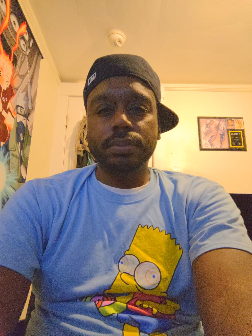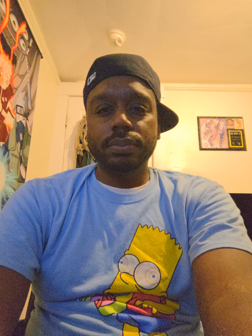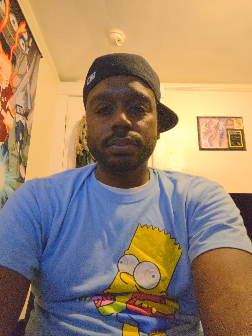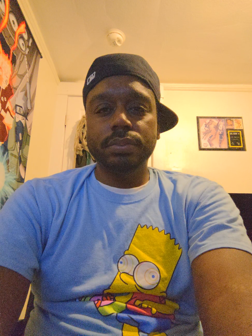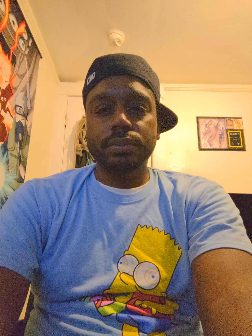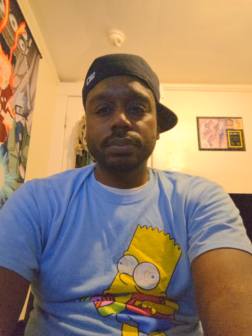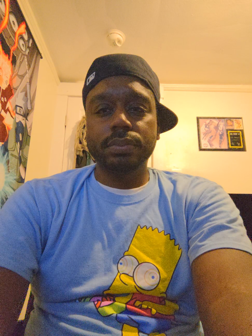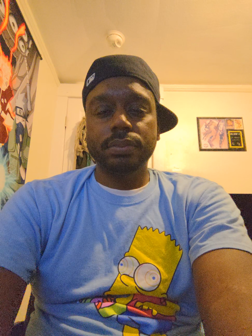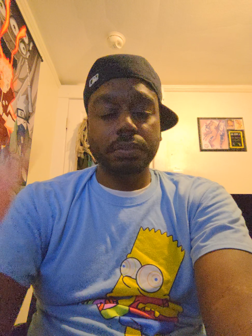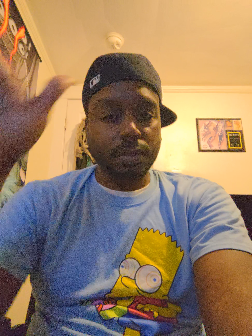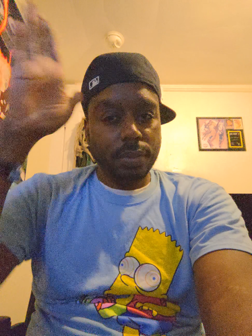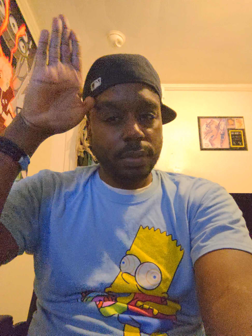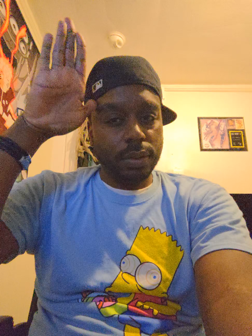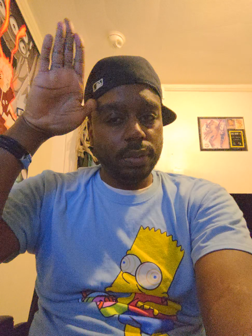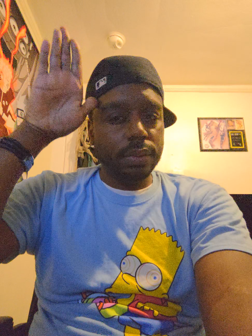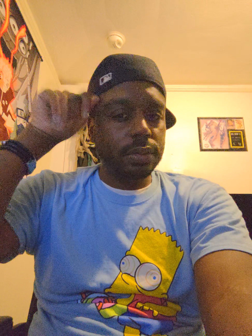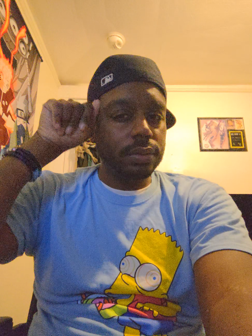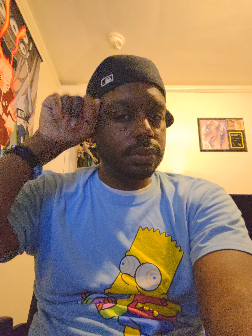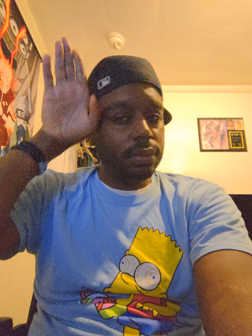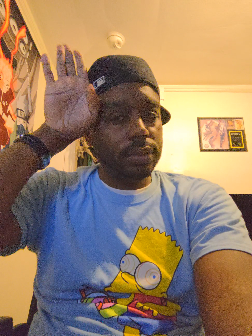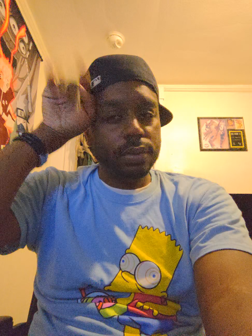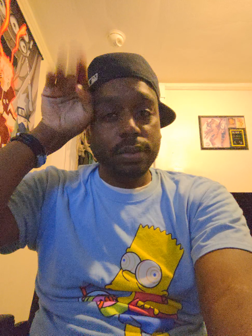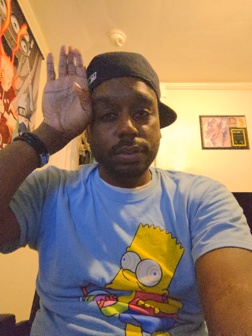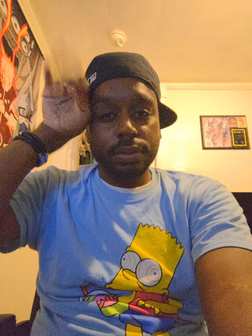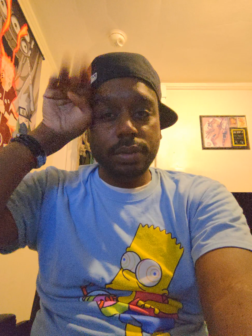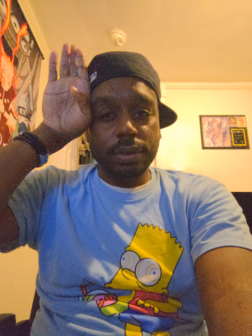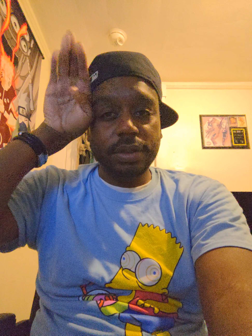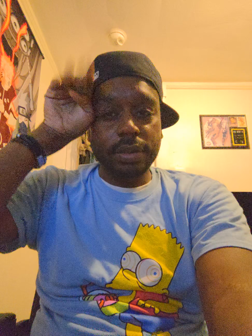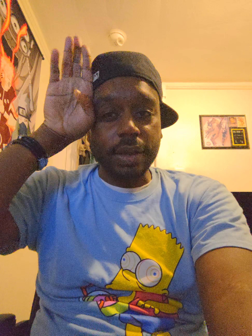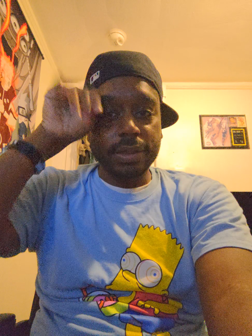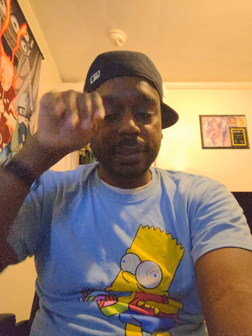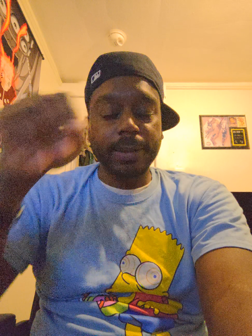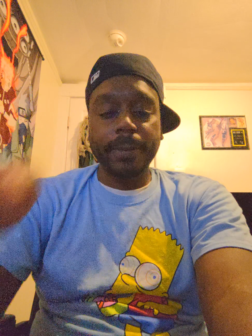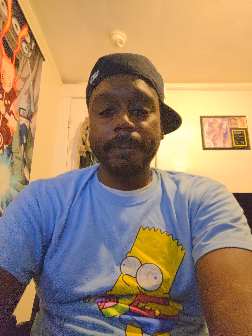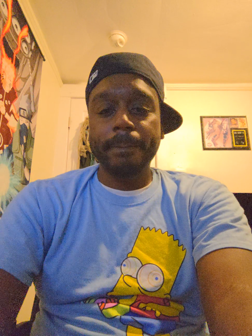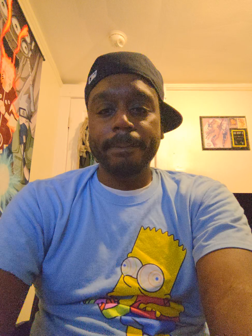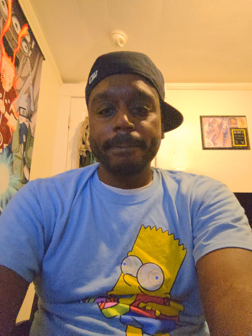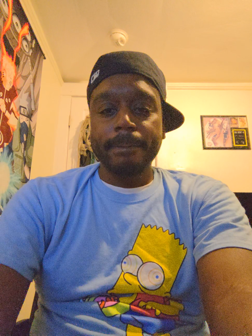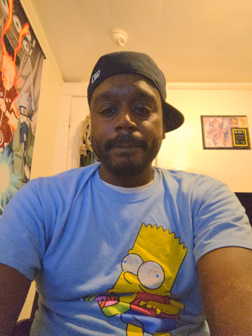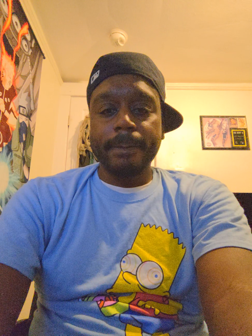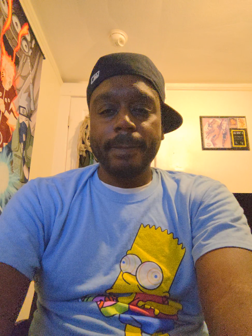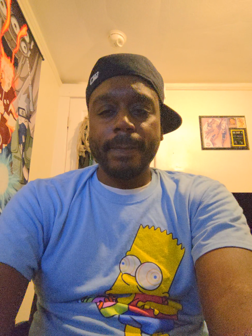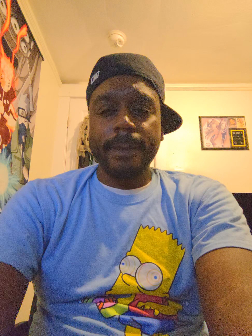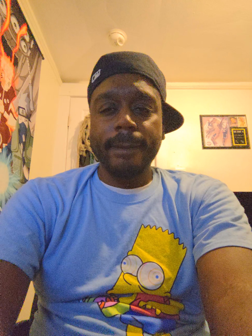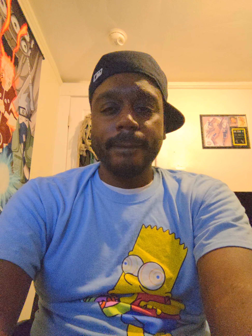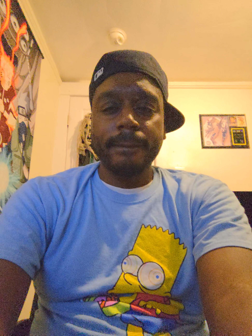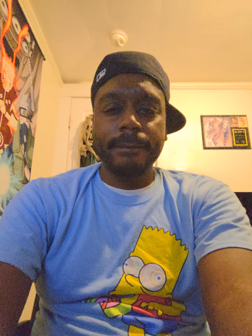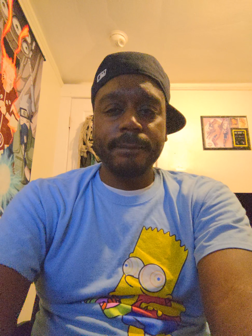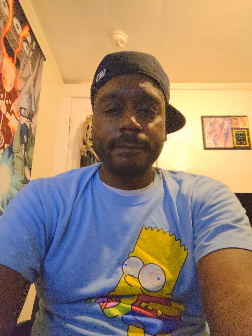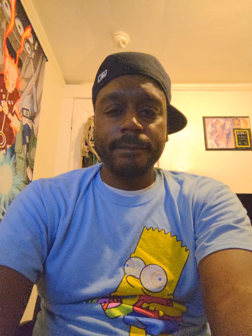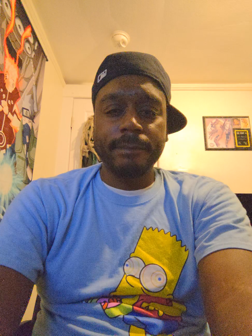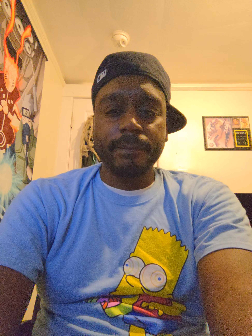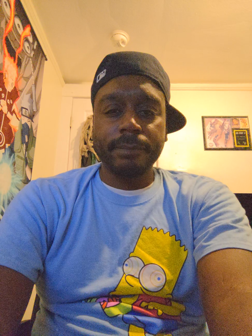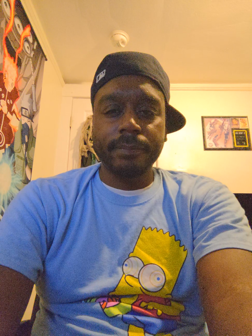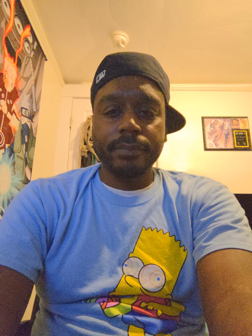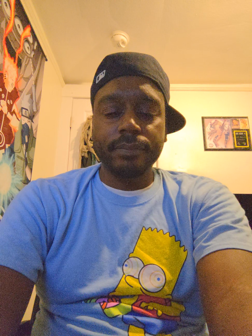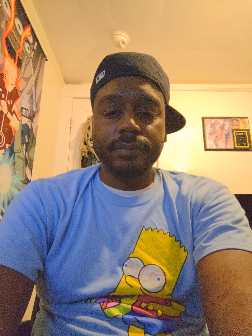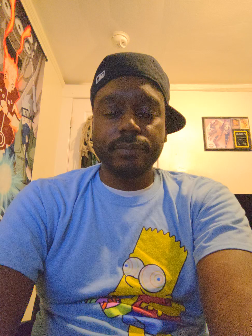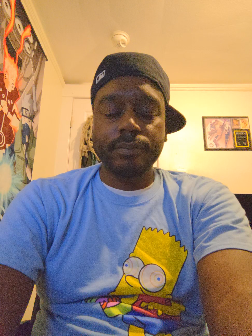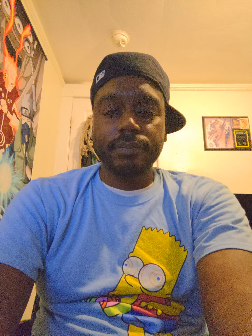donkey